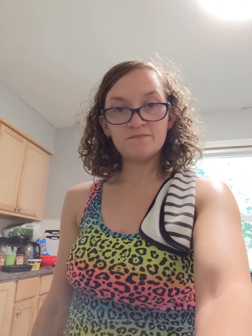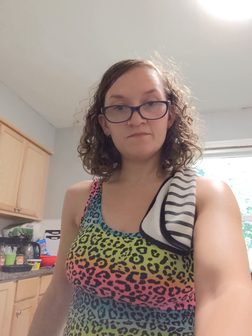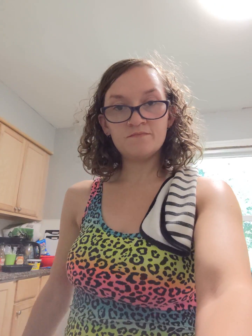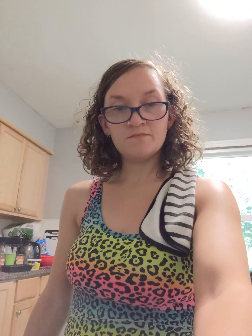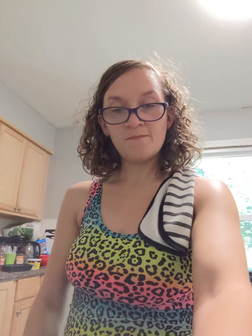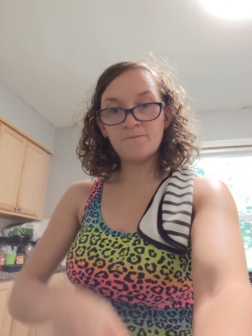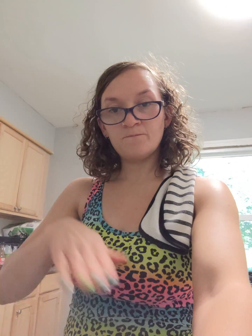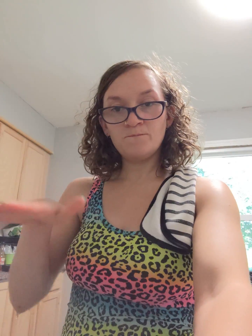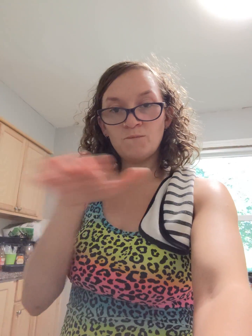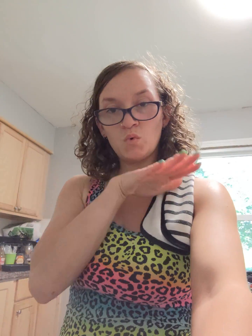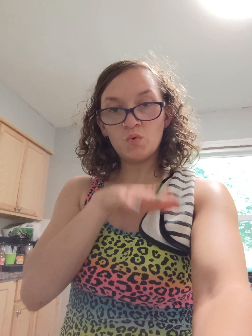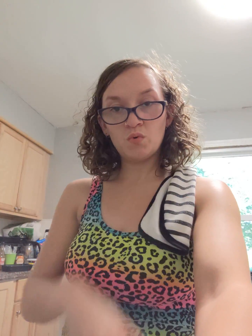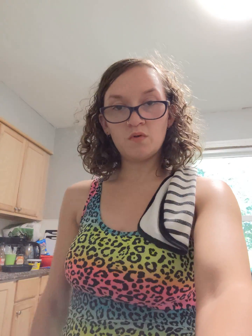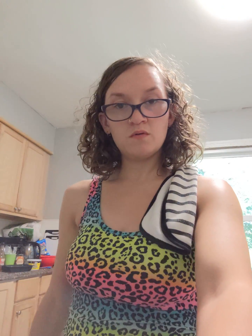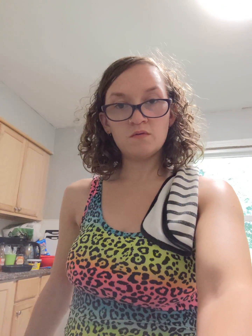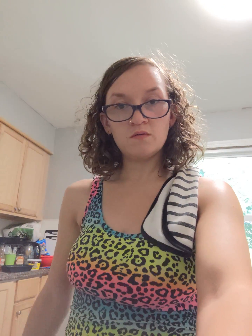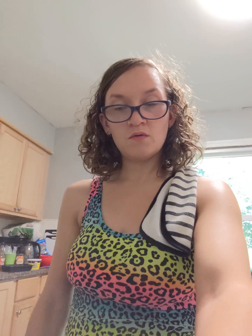full